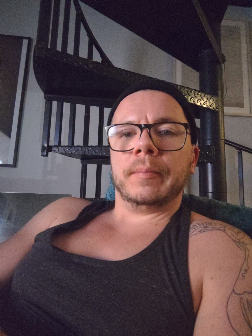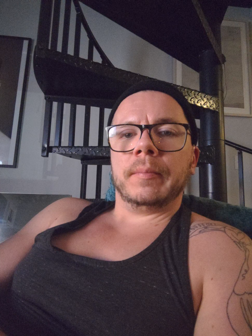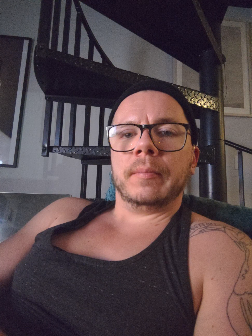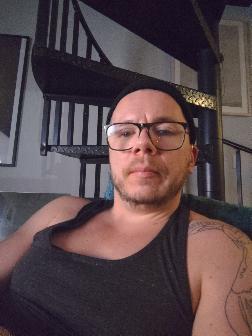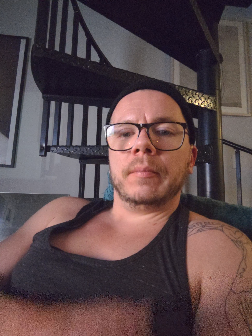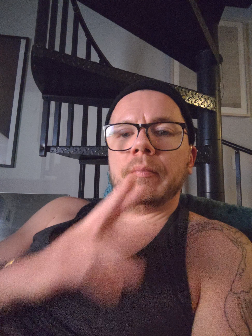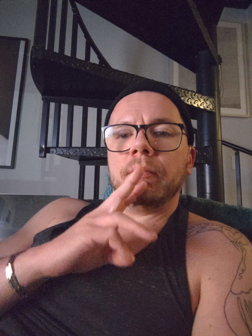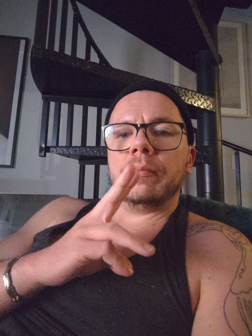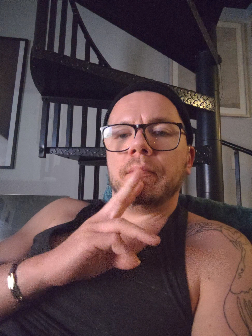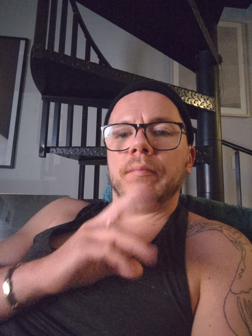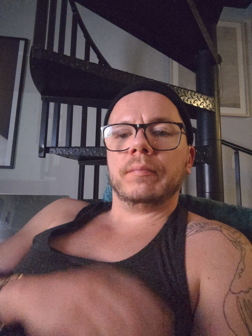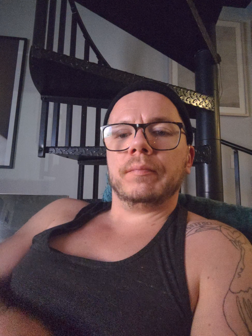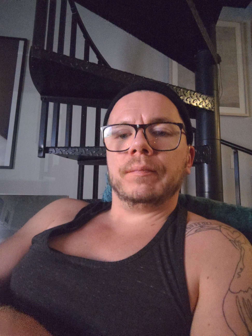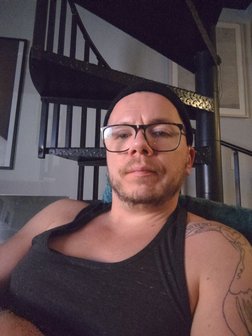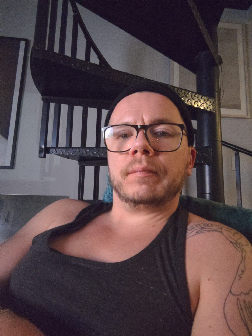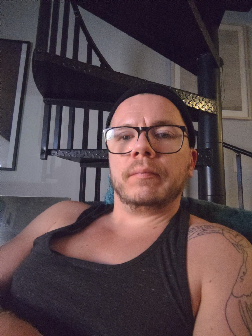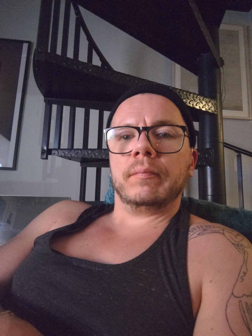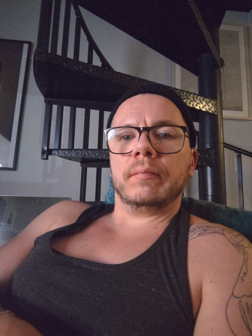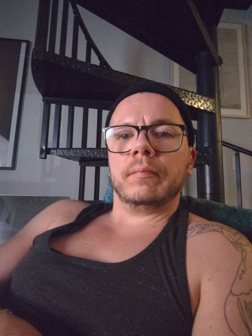water